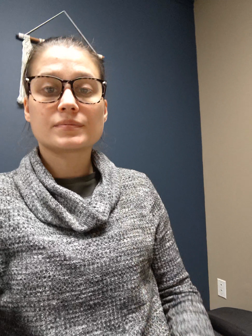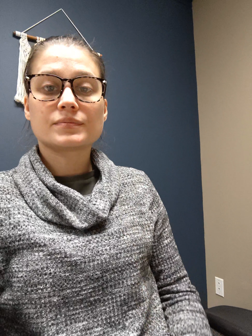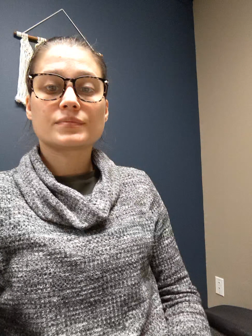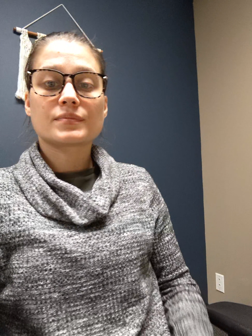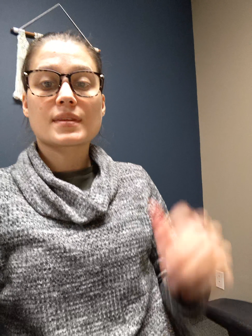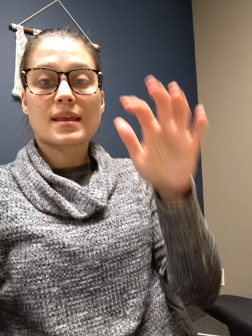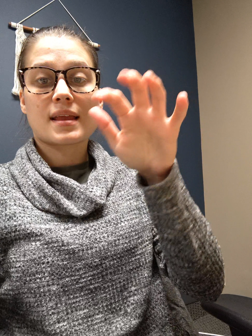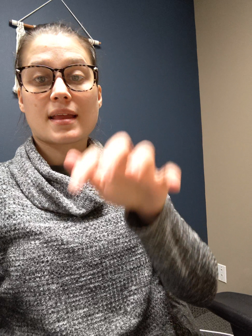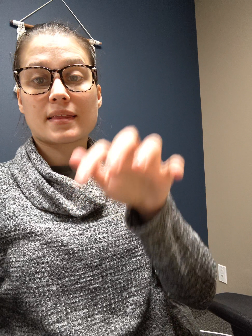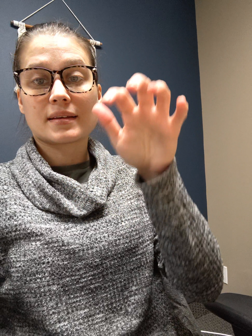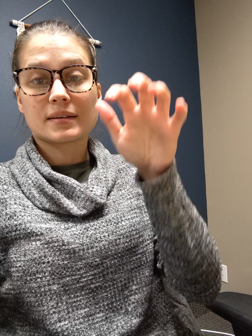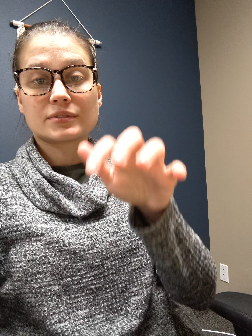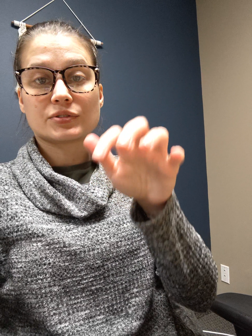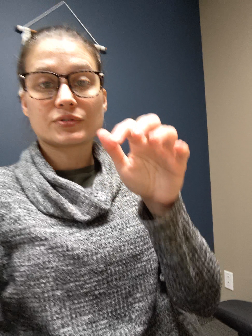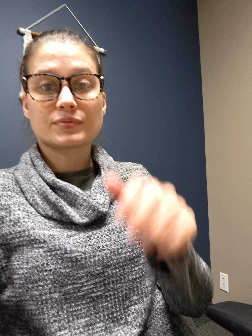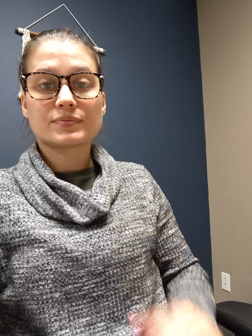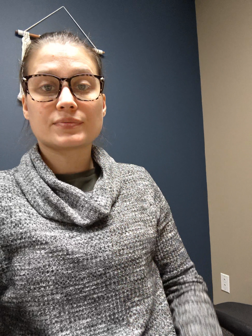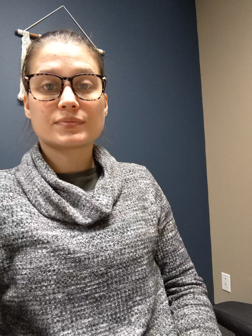alligator